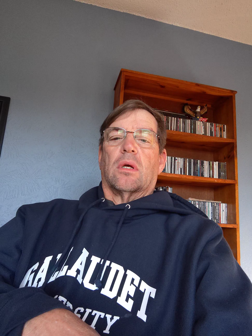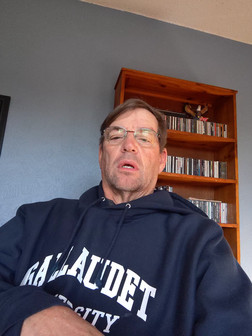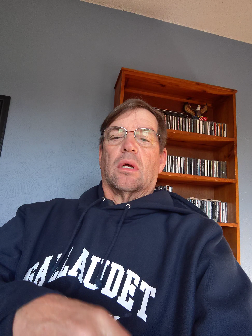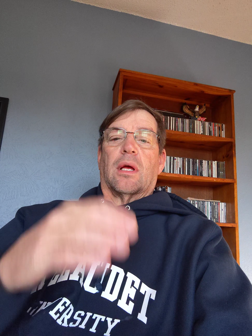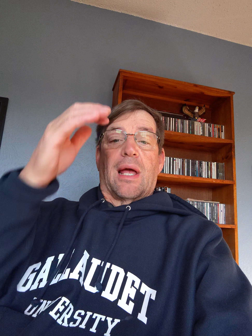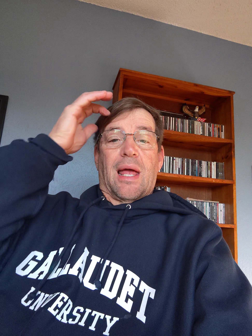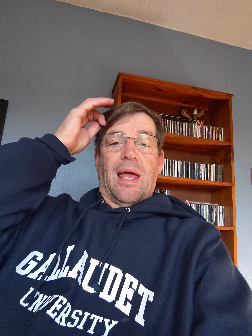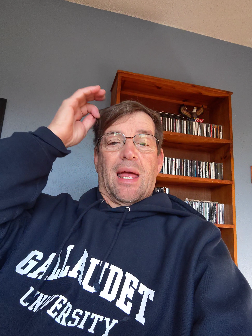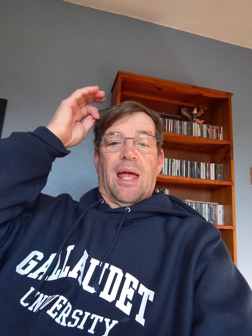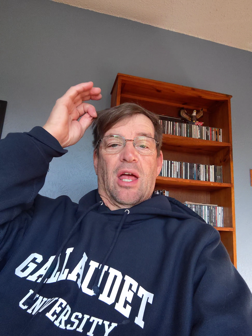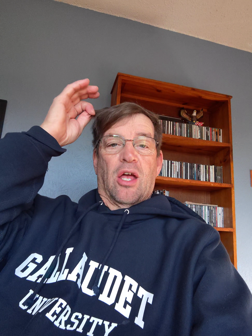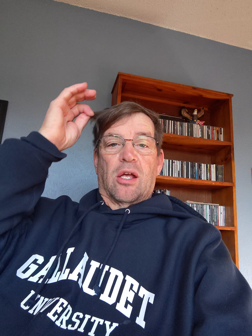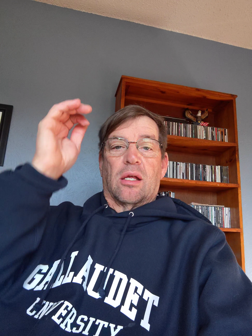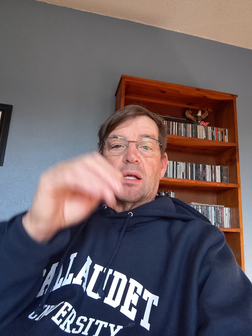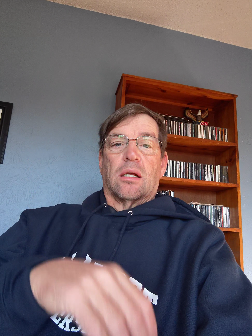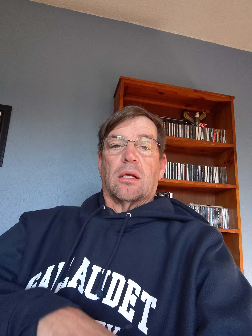hair